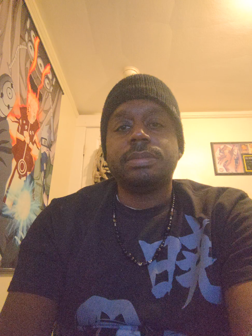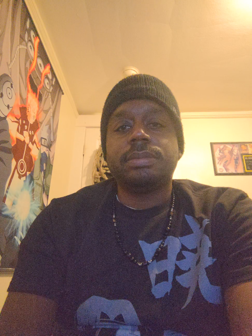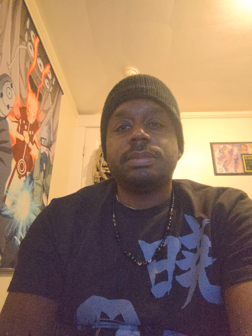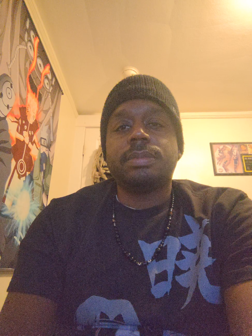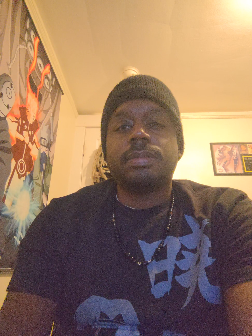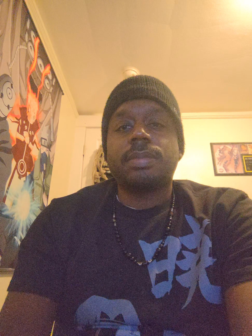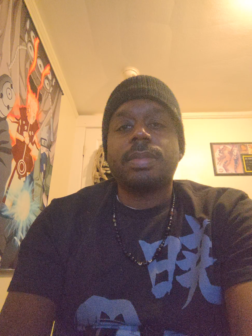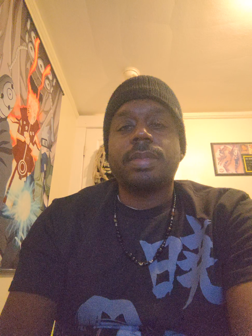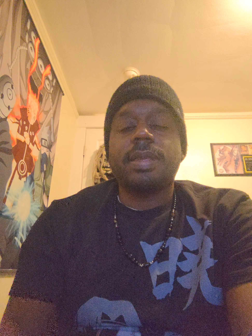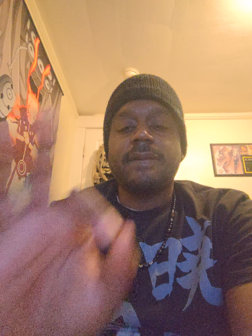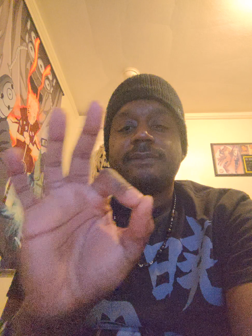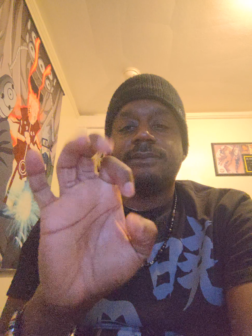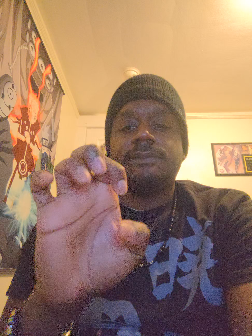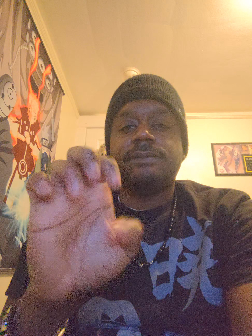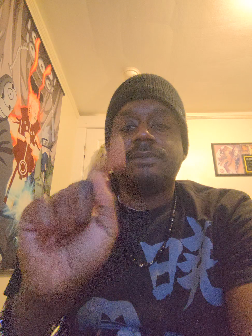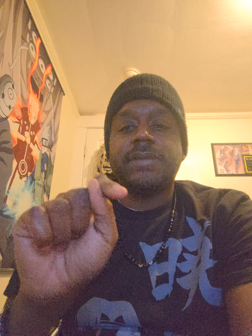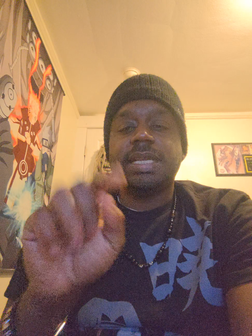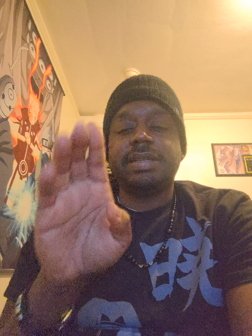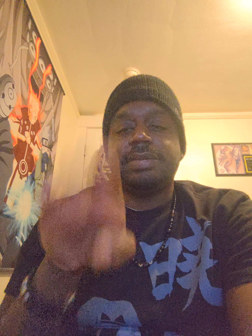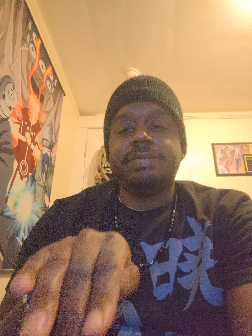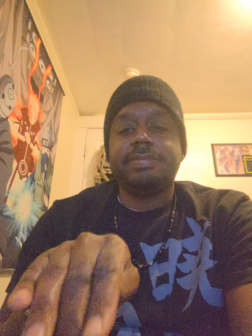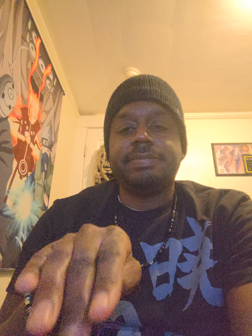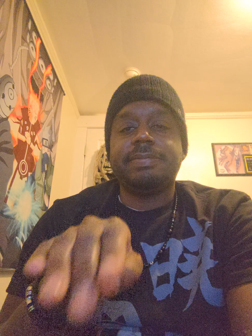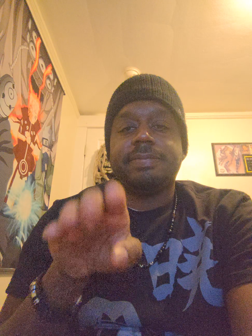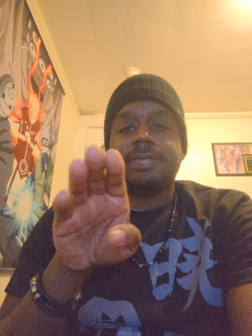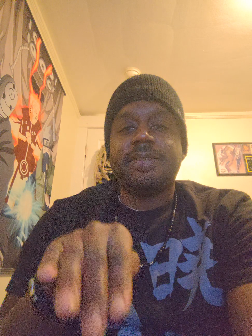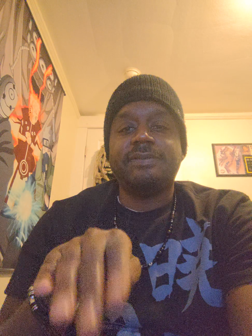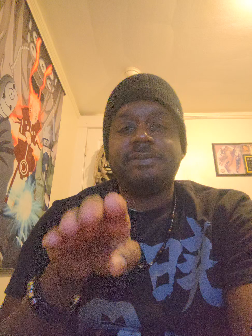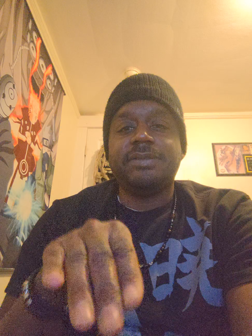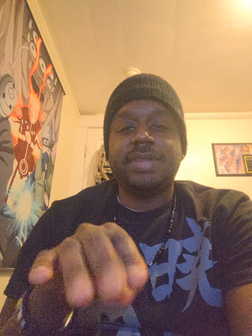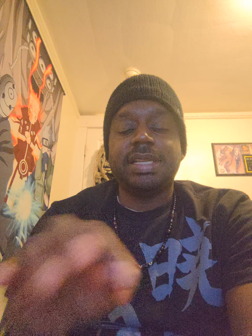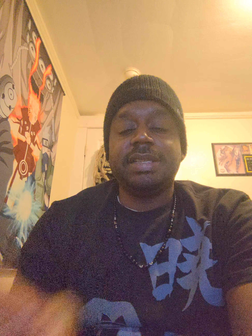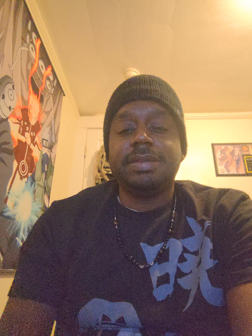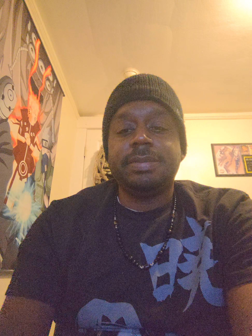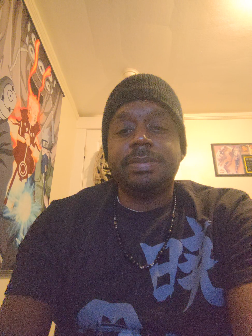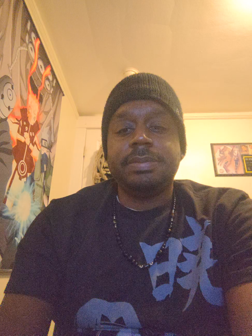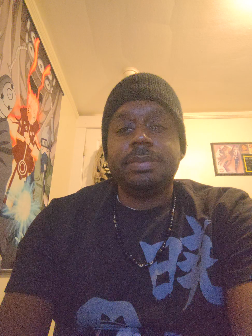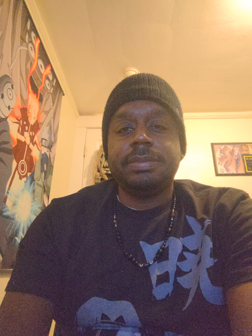feet